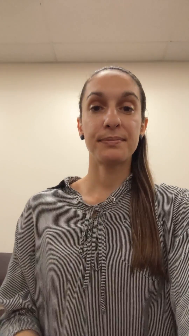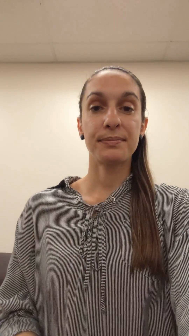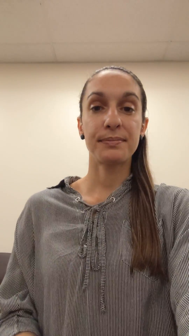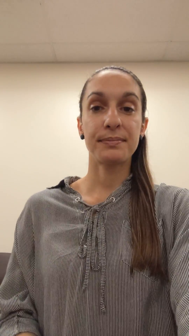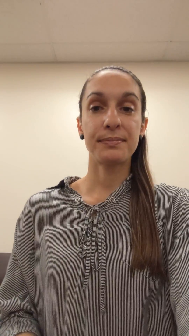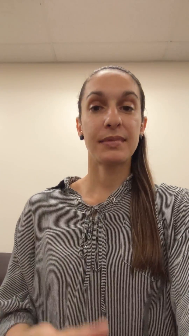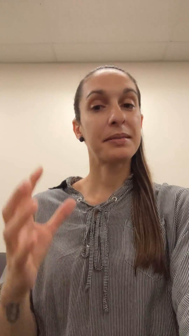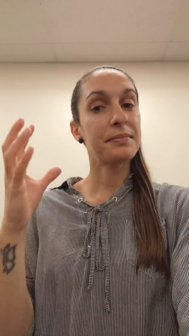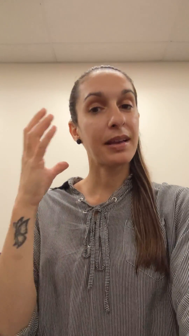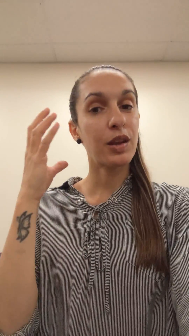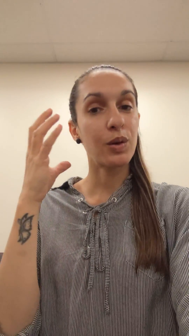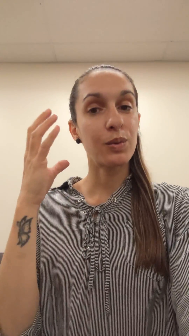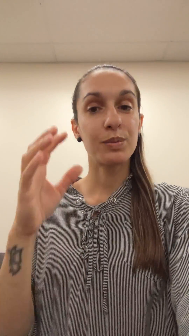pillow